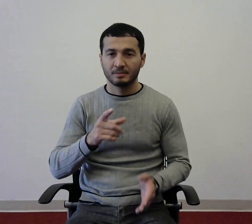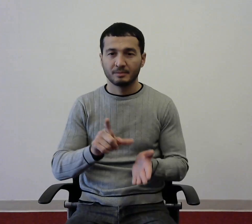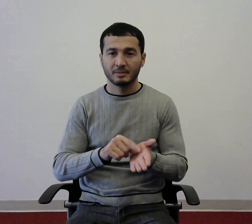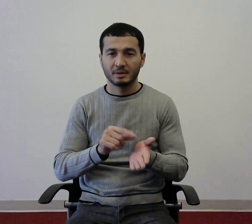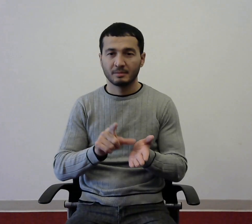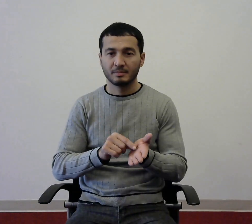pensiya